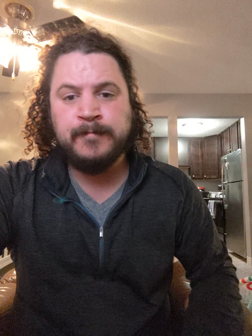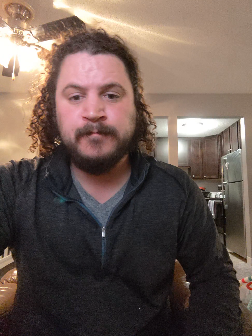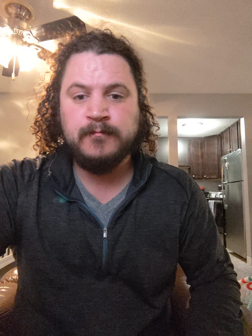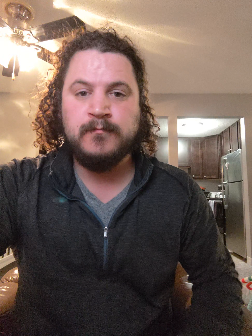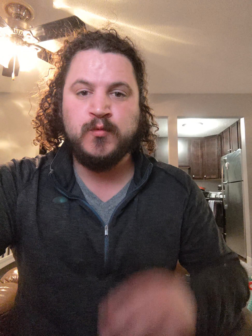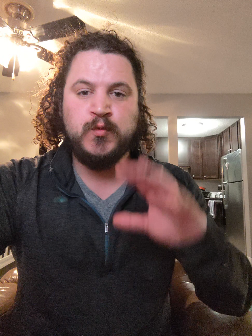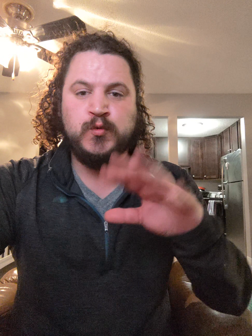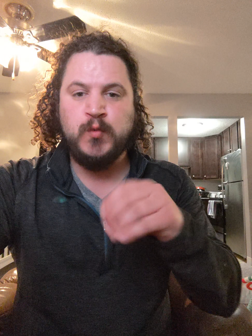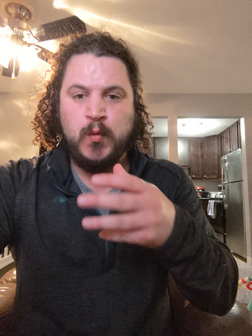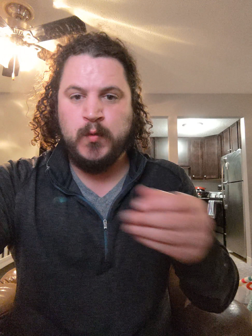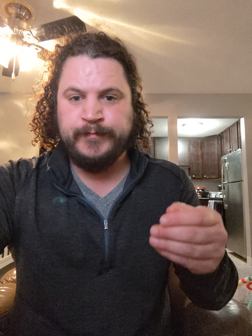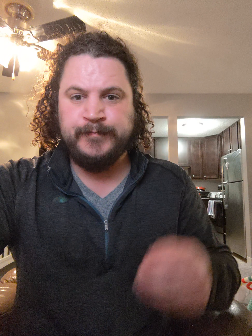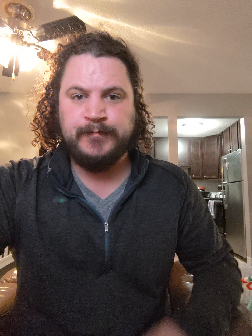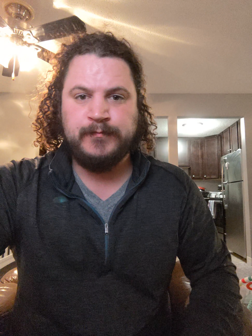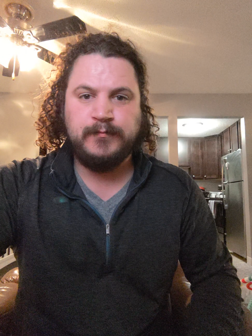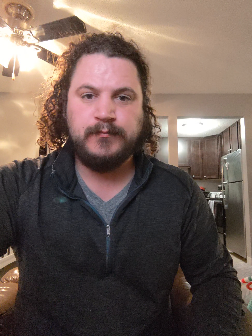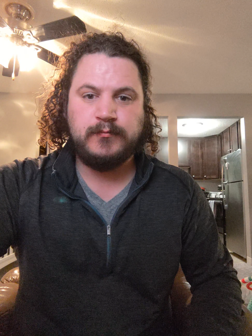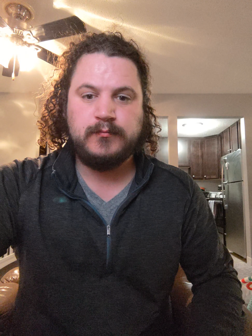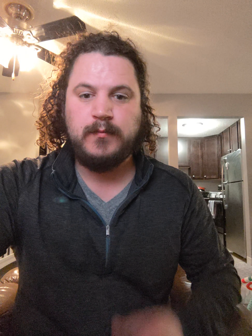story